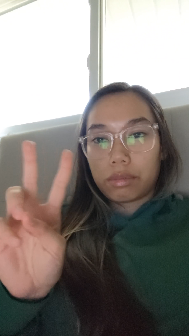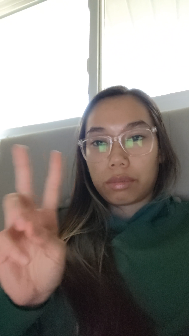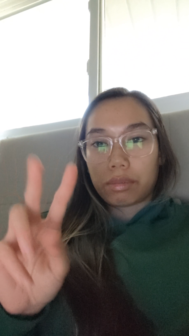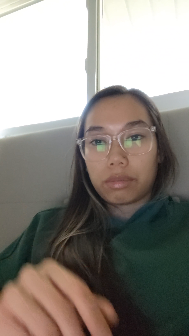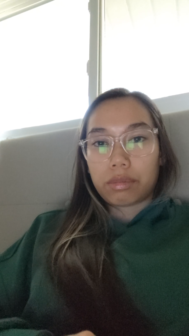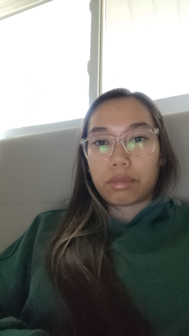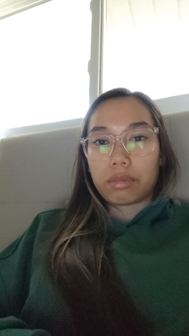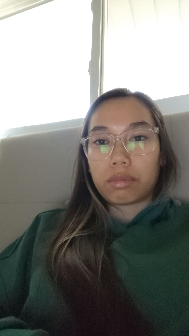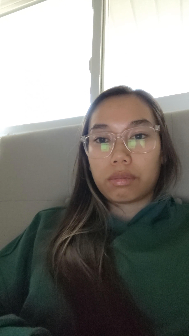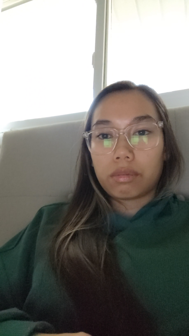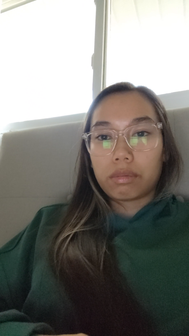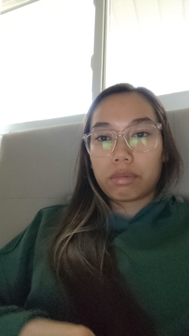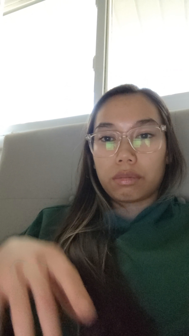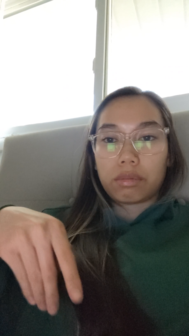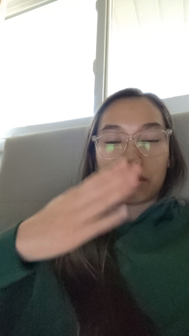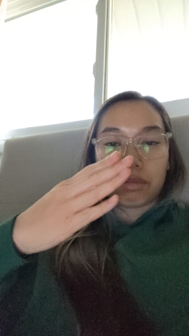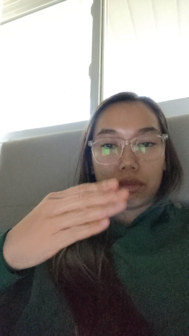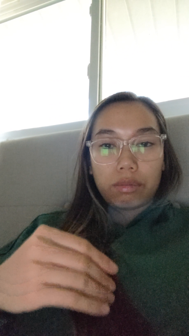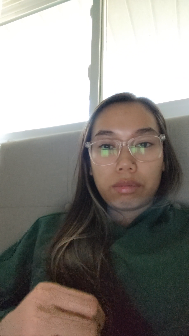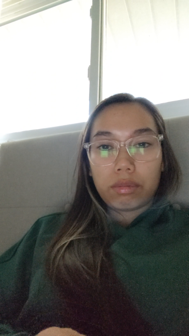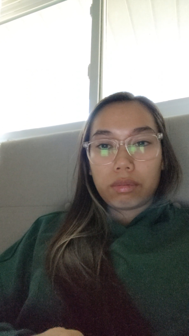kick